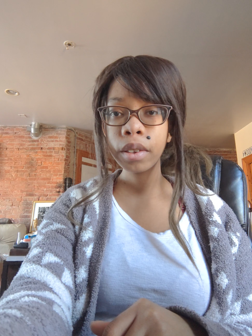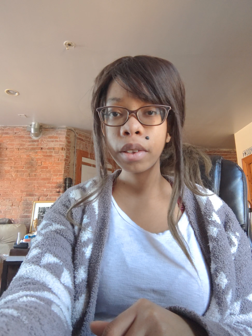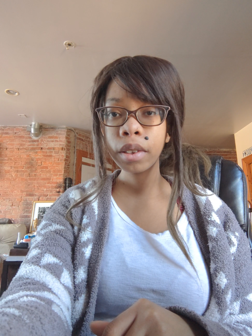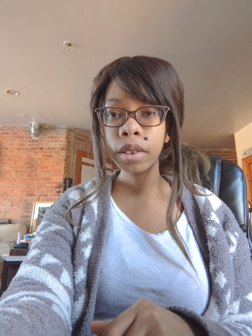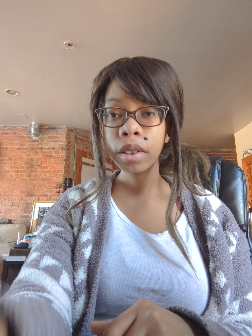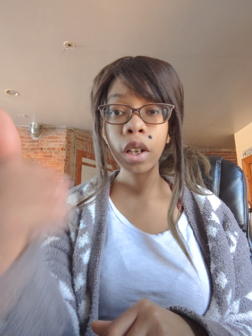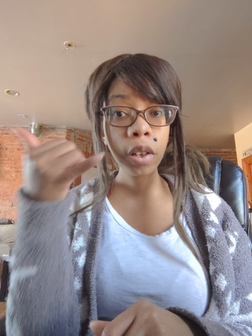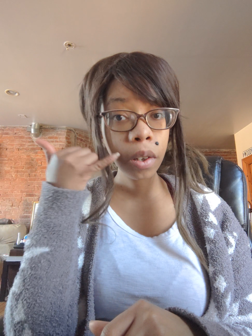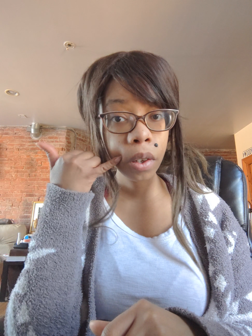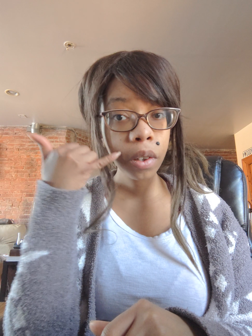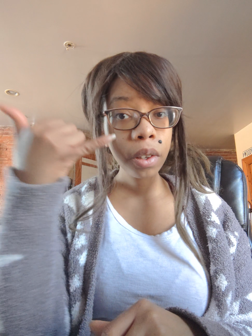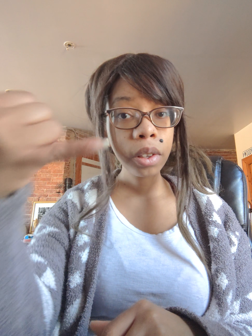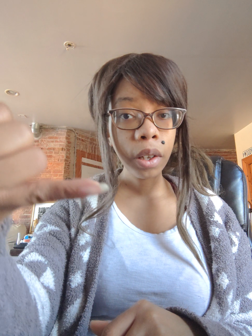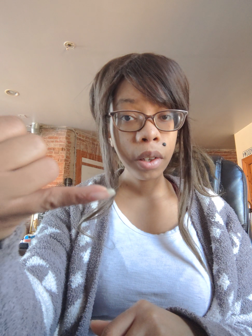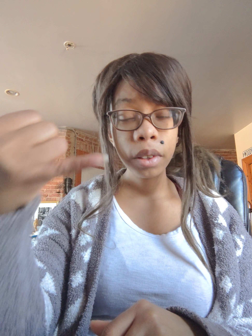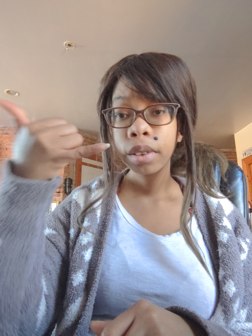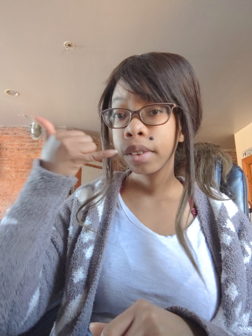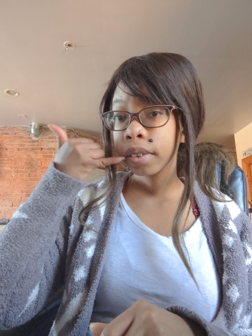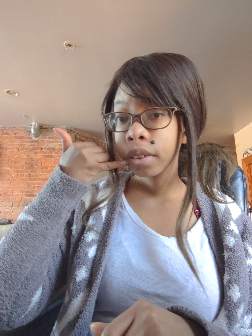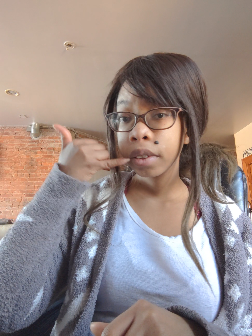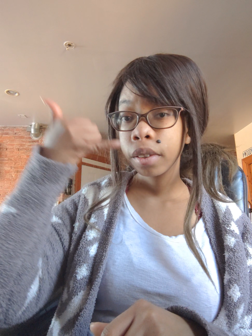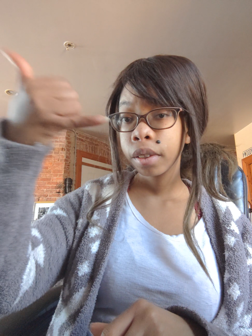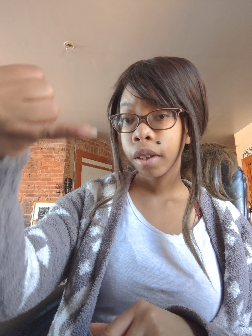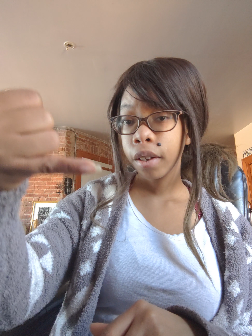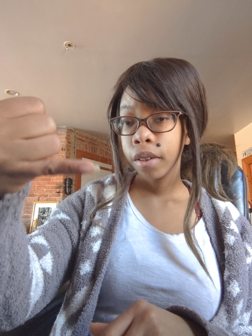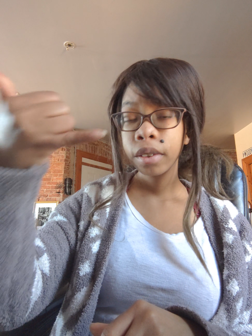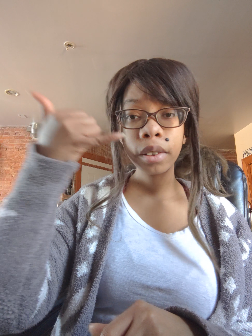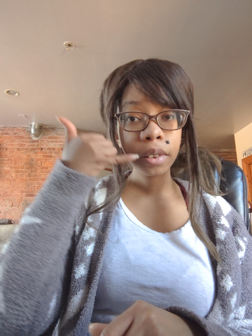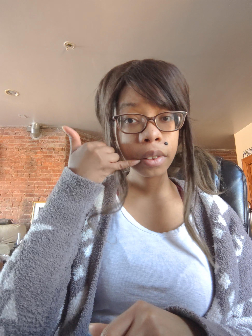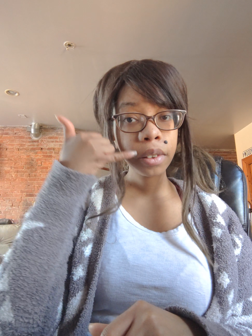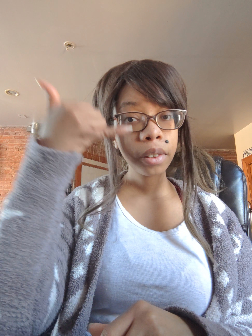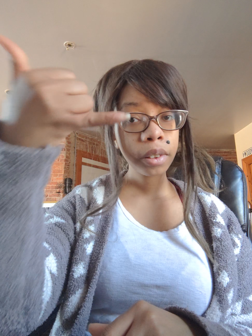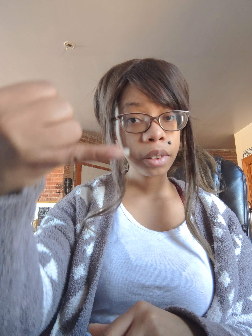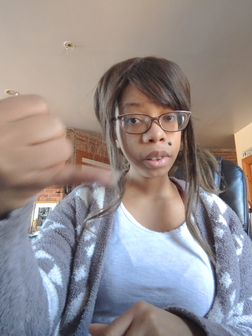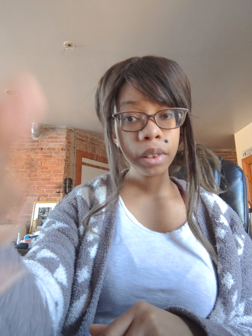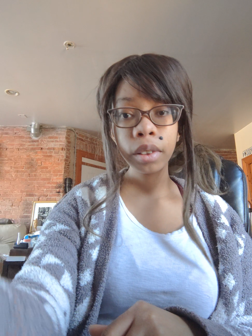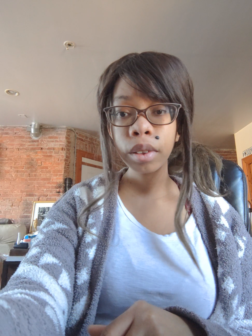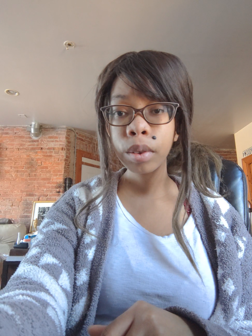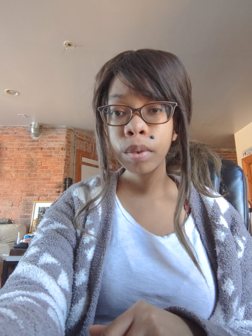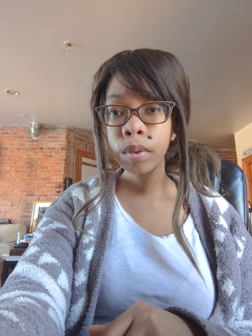call on the phone